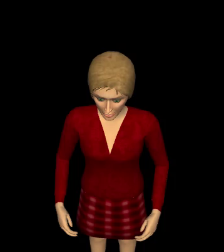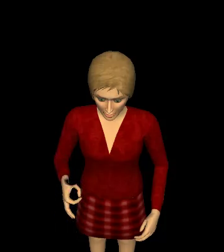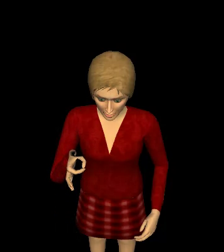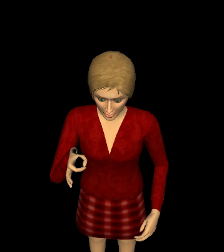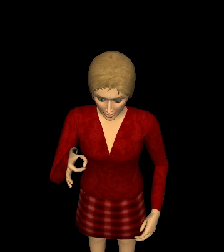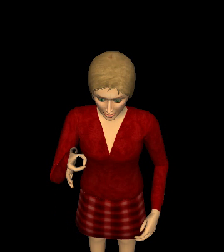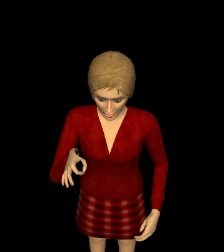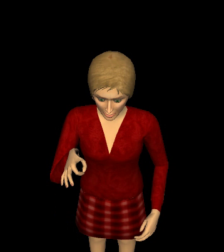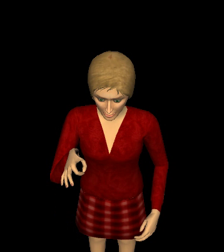إبرة